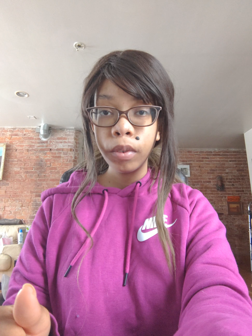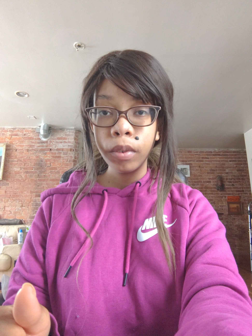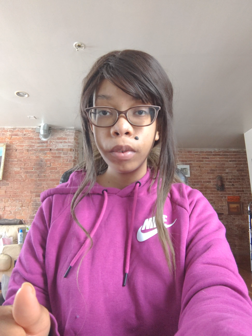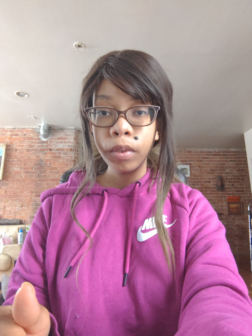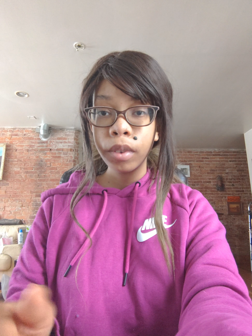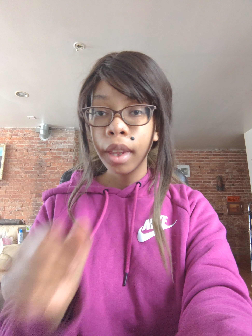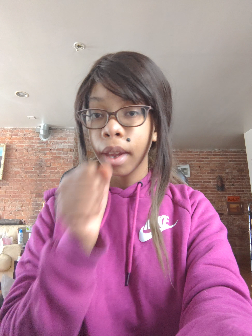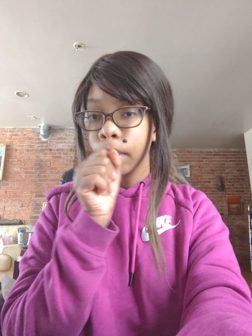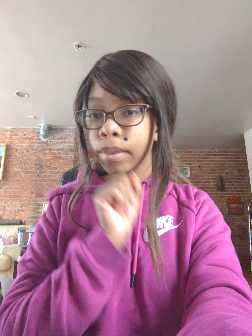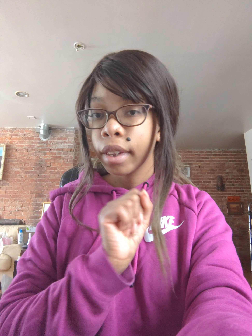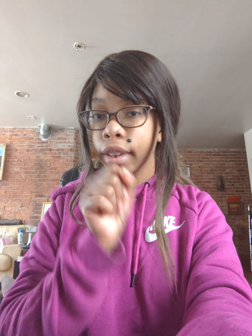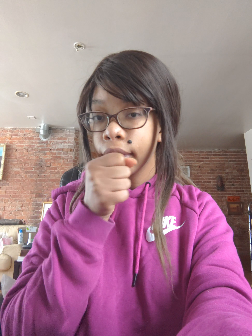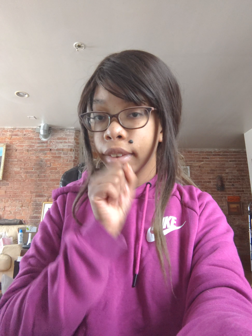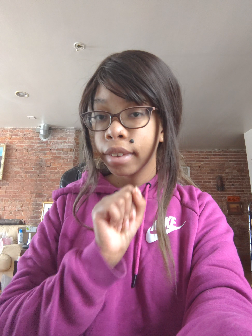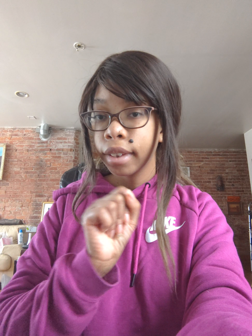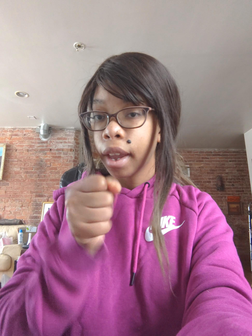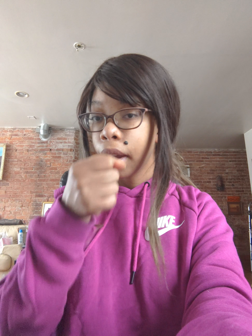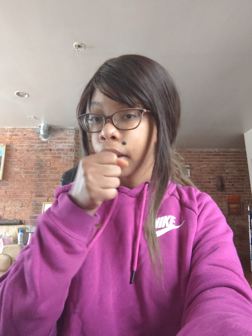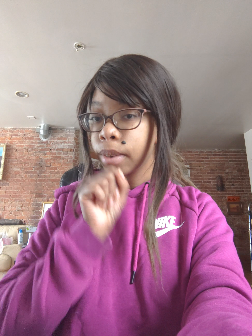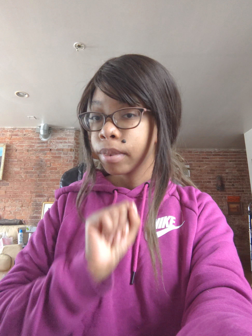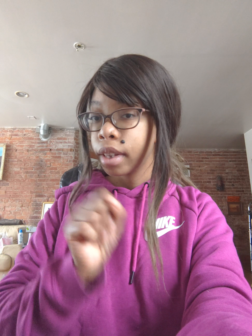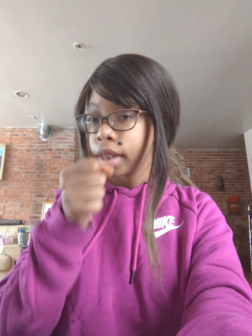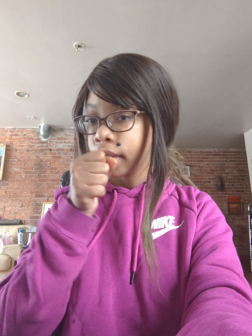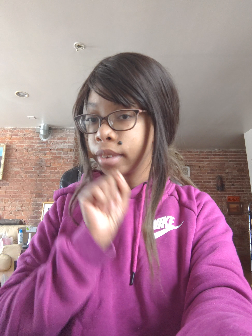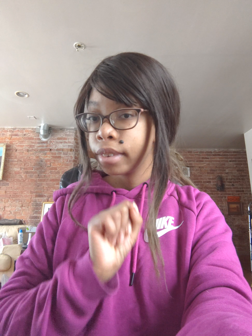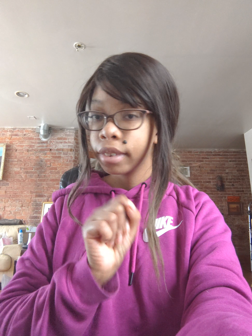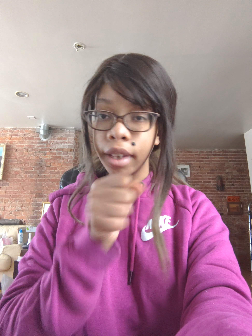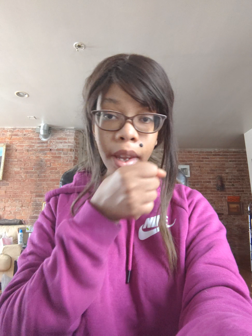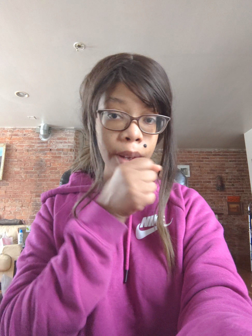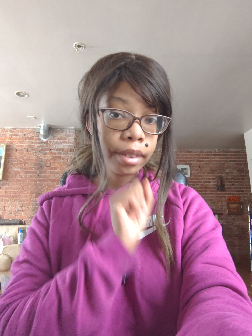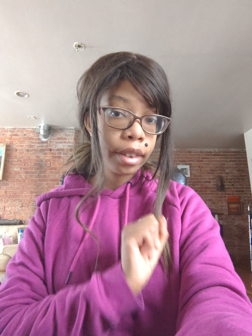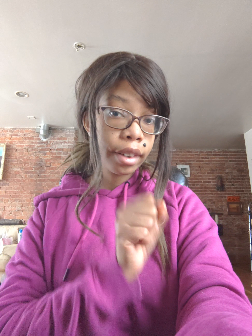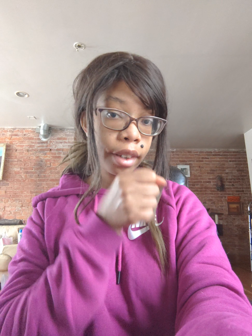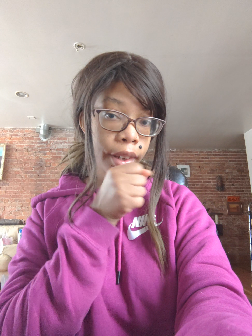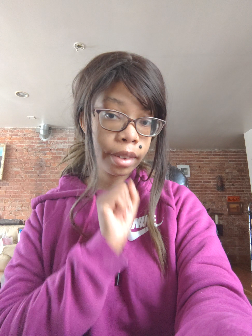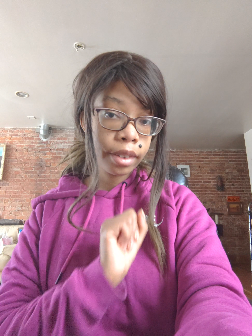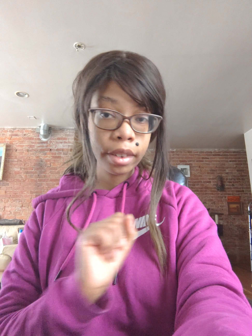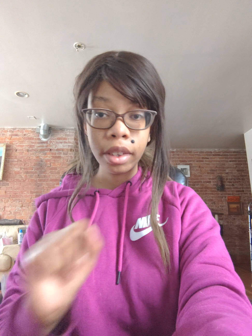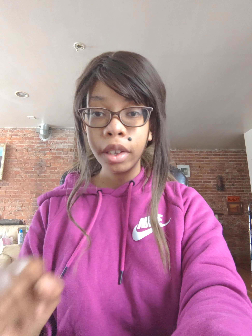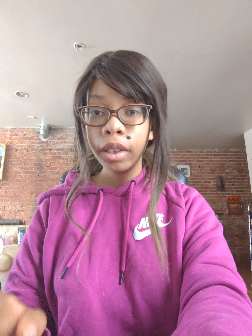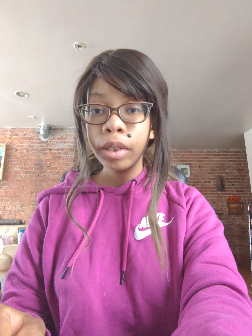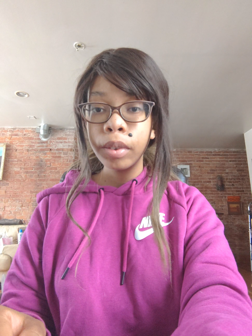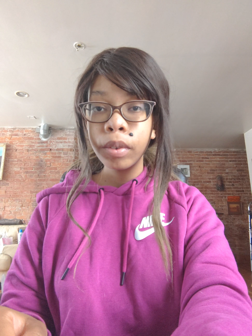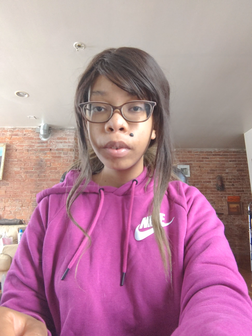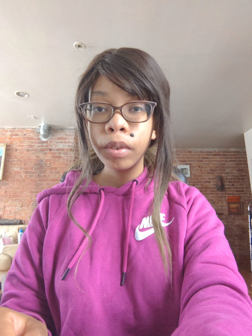ice cream